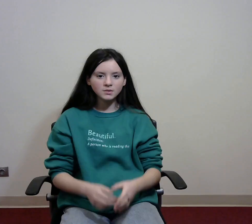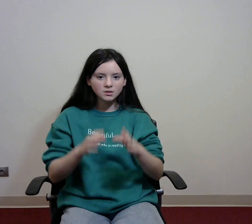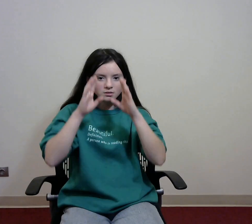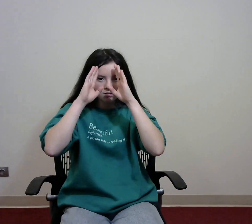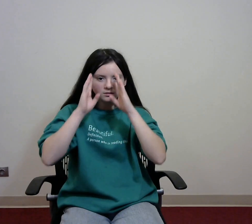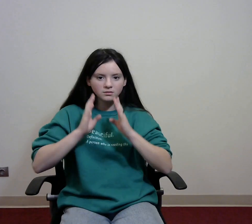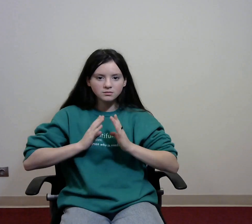ünvanli